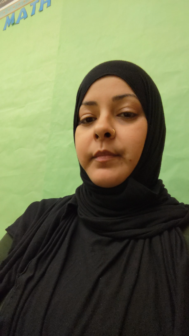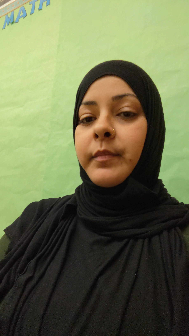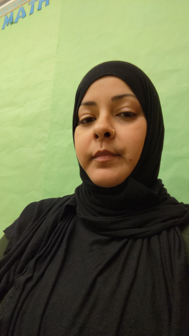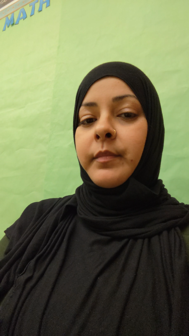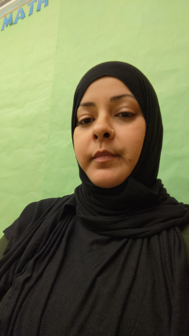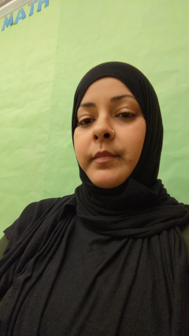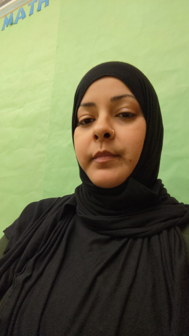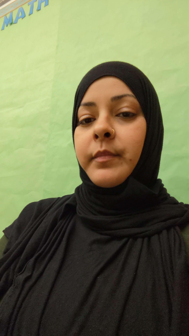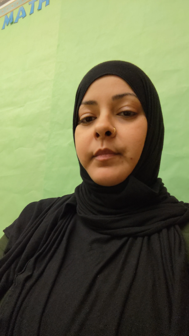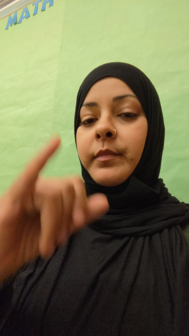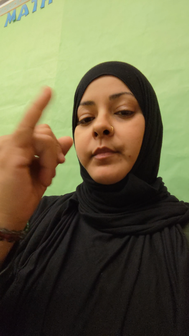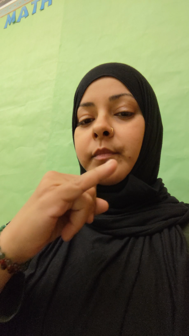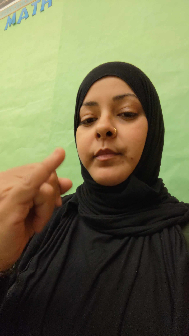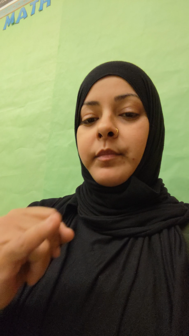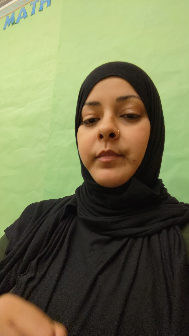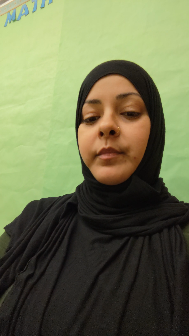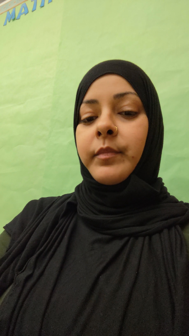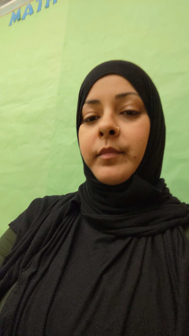draw